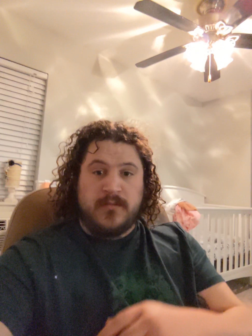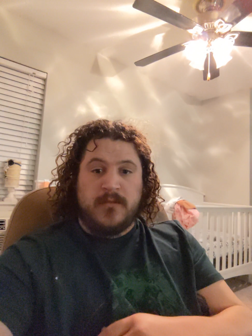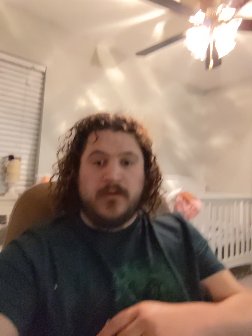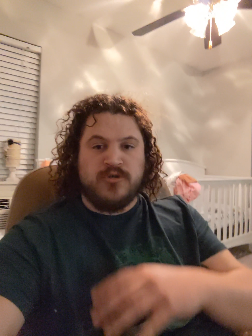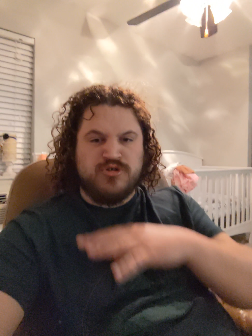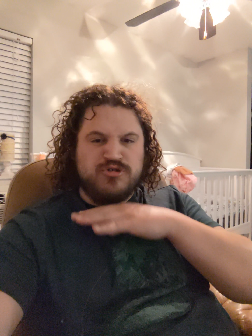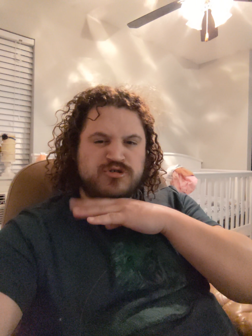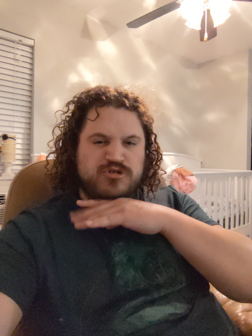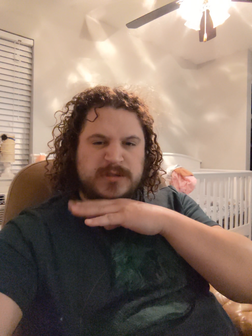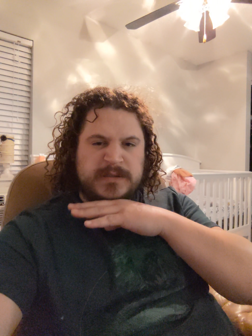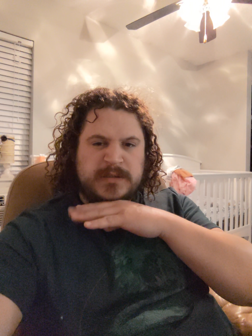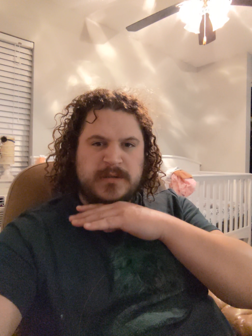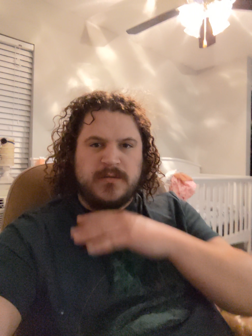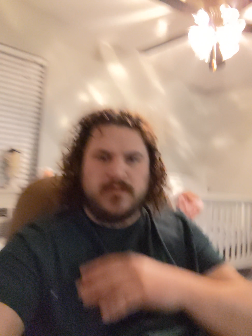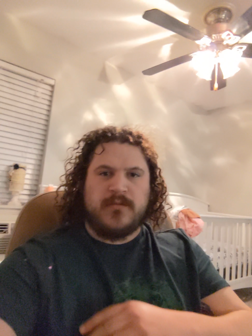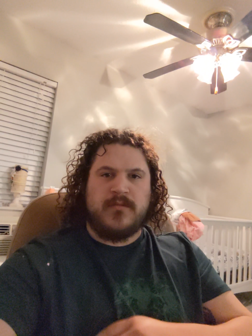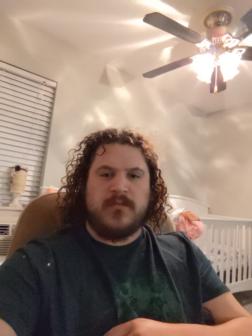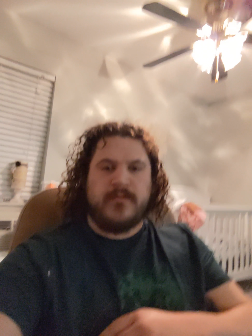dirty